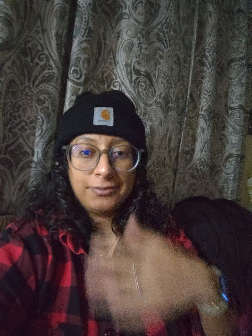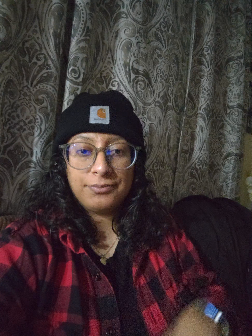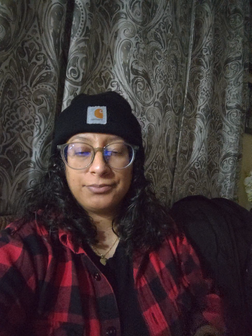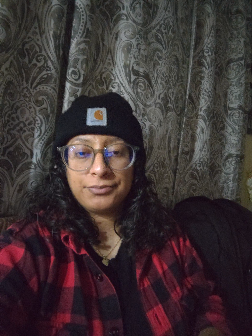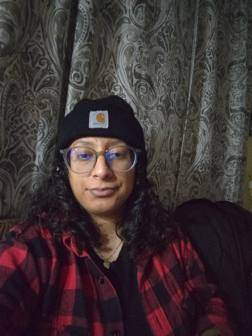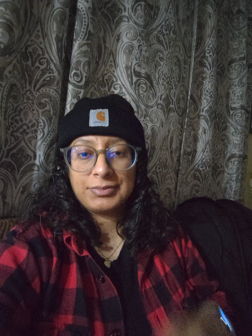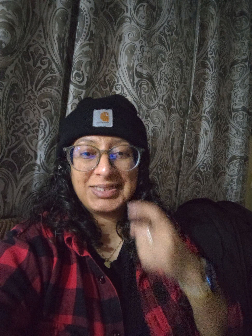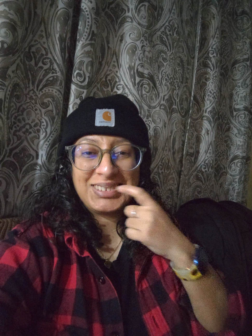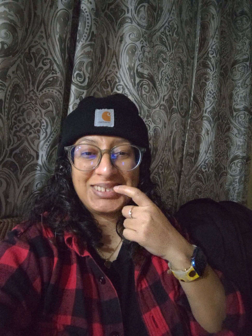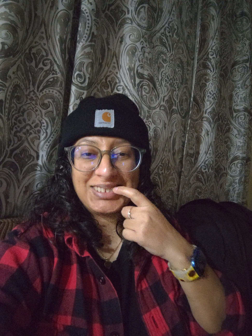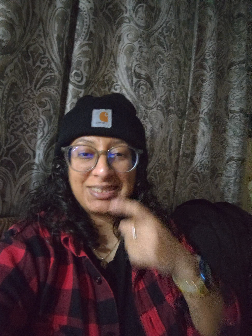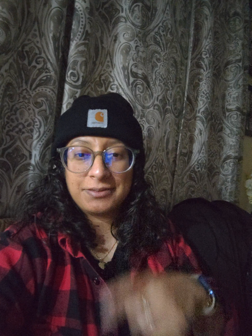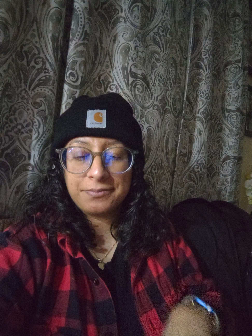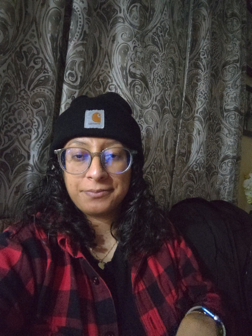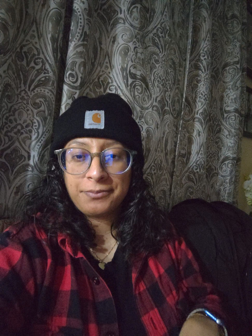tooth